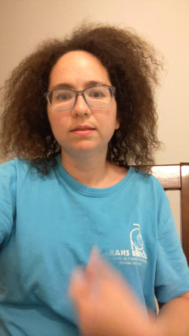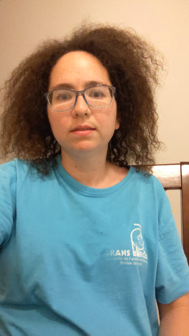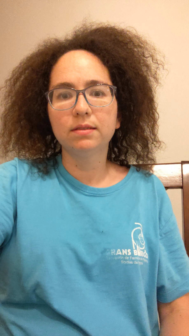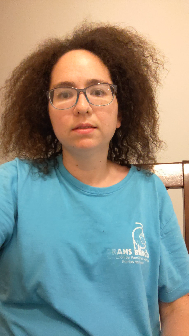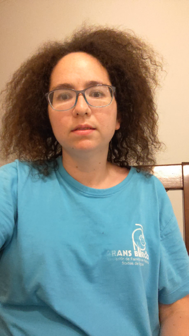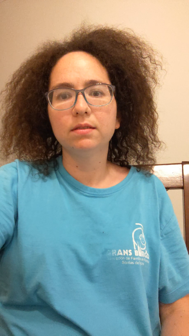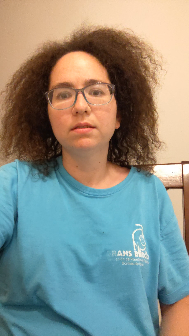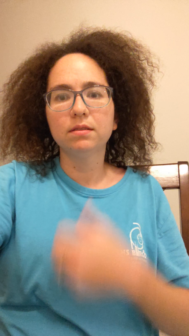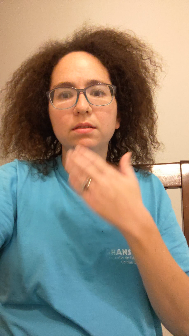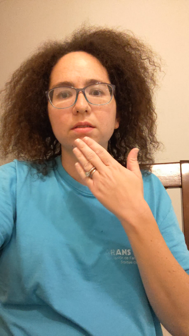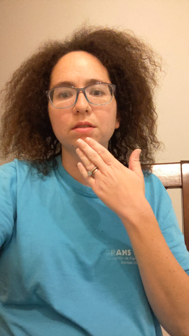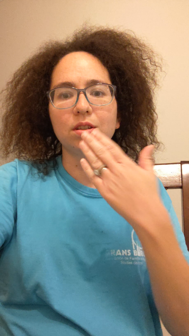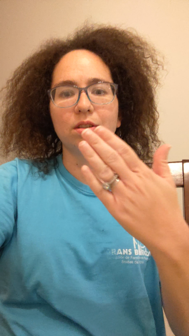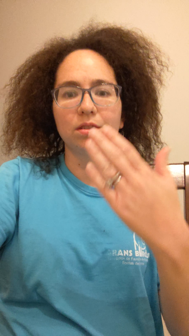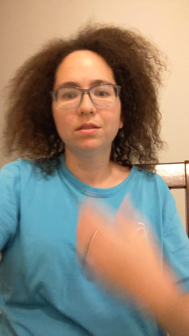good